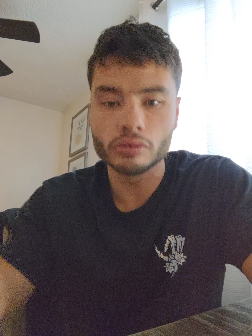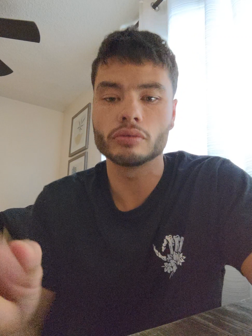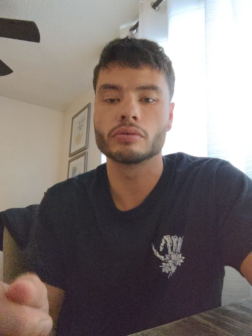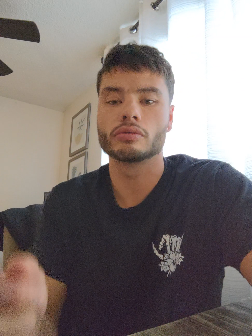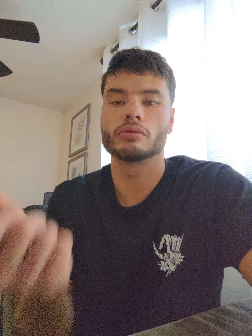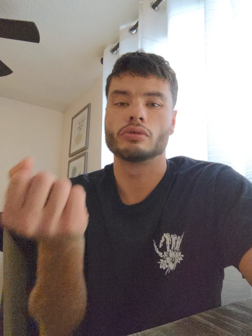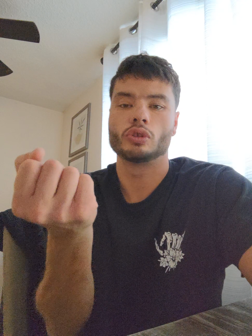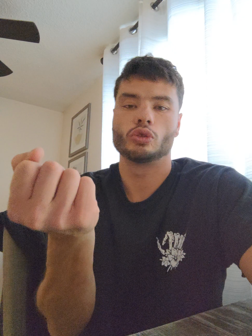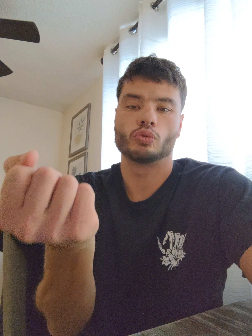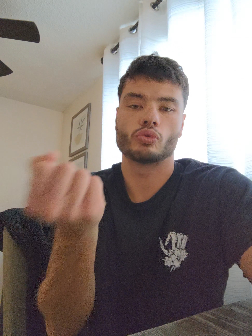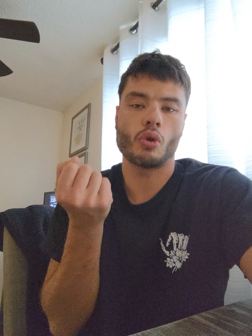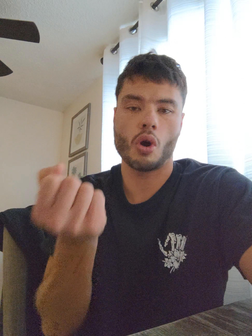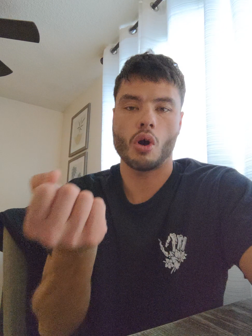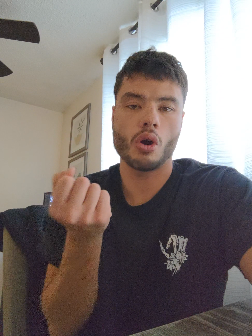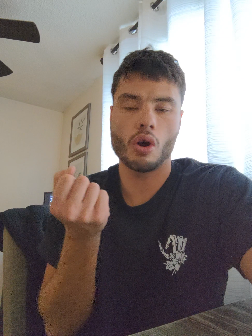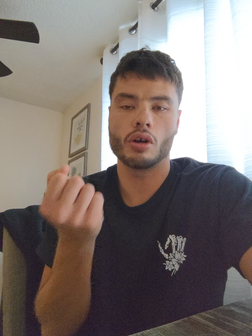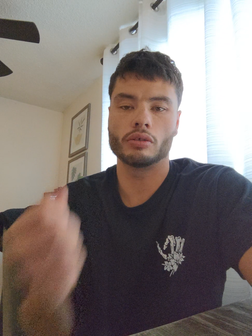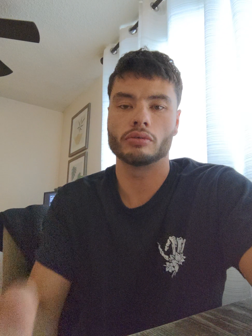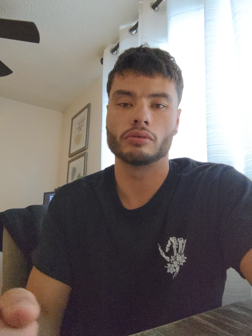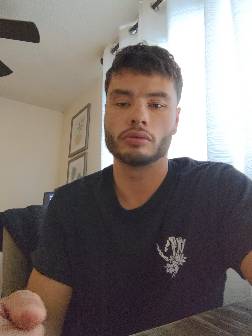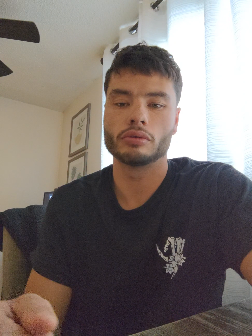drawer